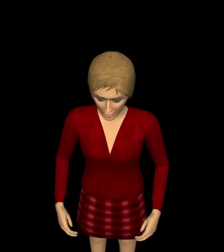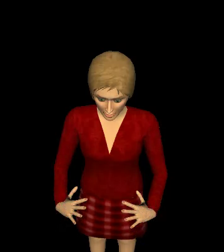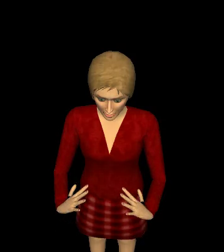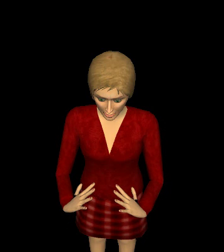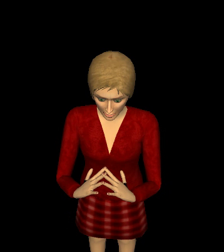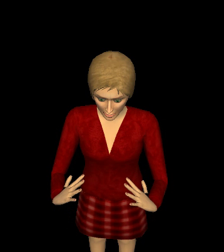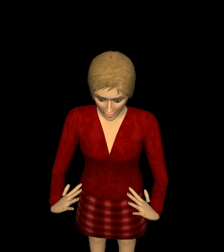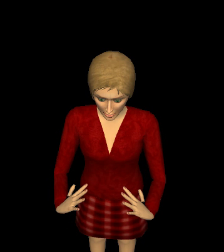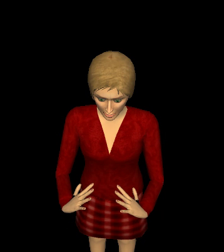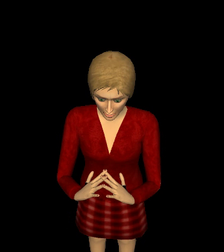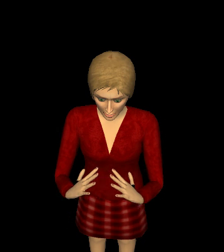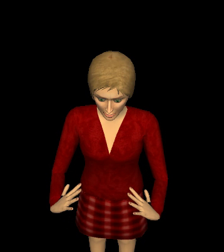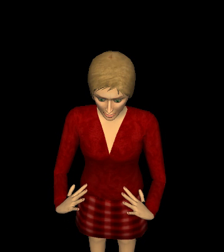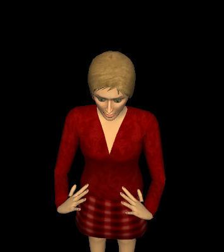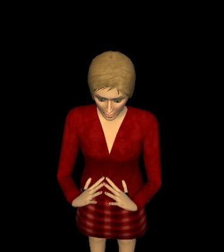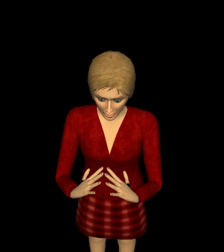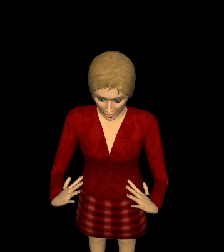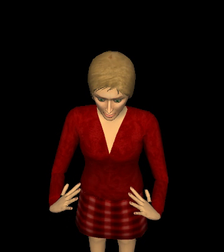معركة